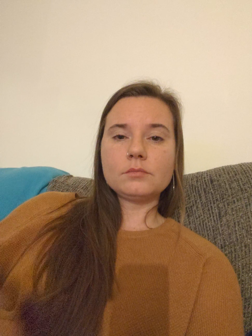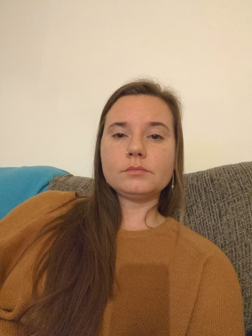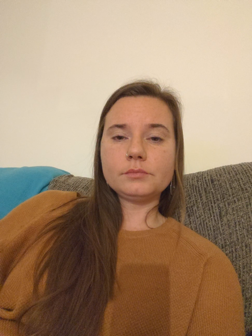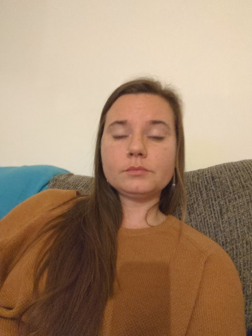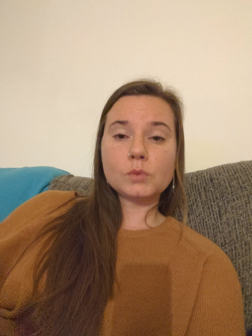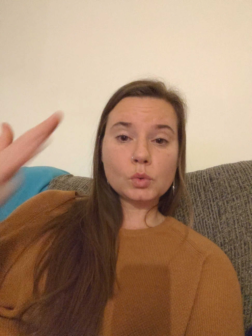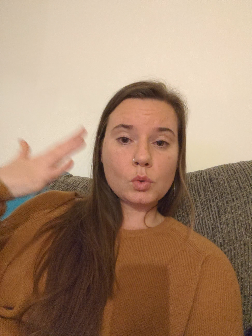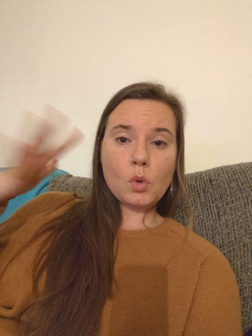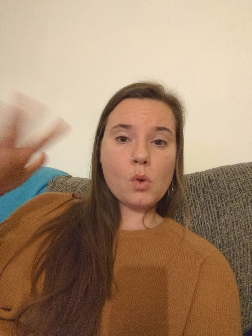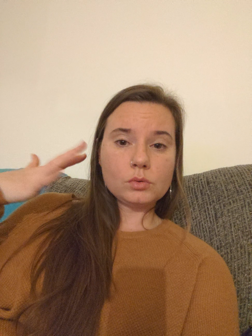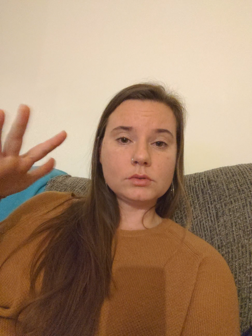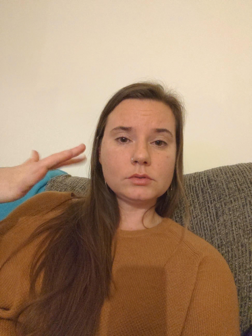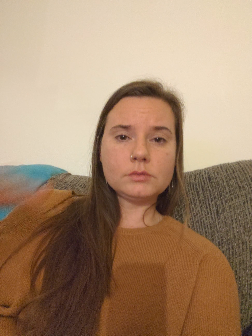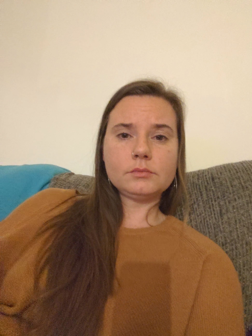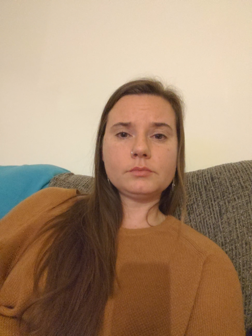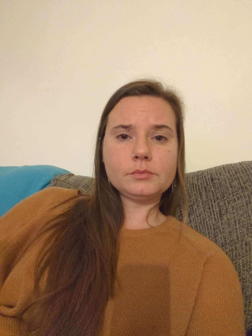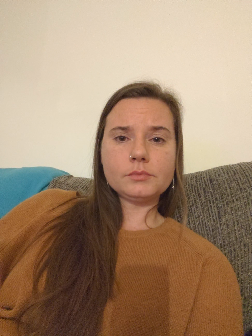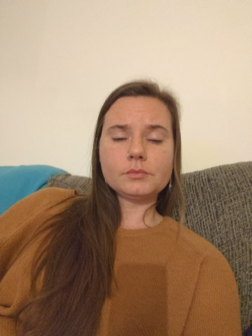noisy